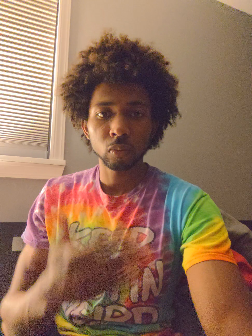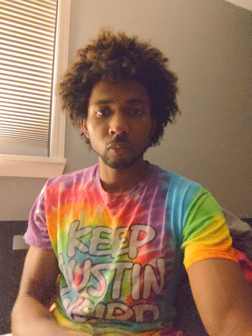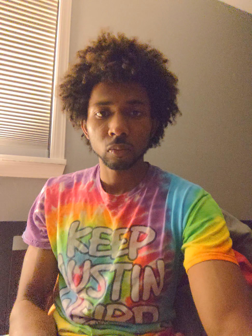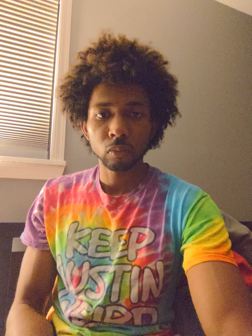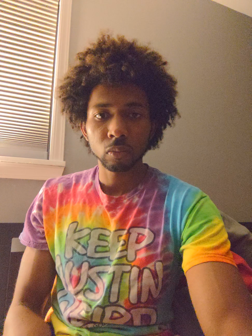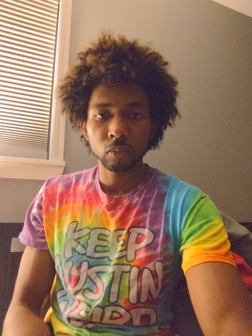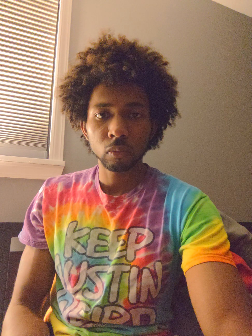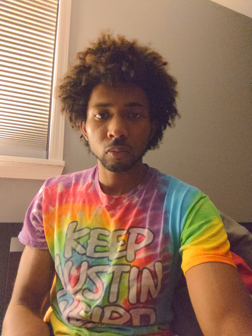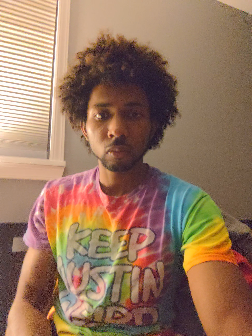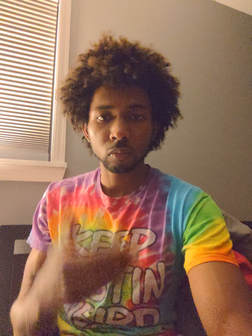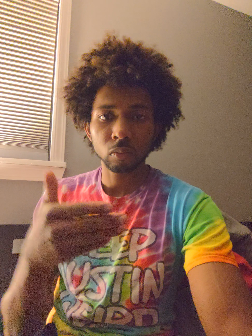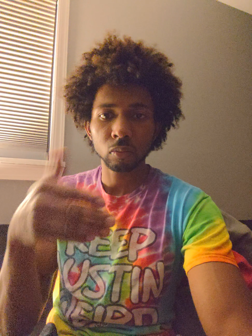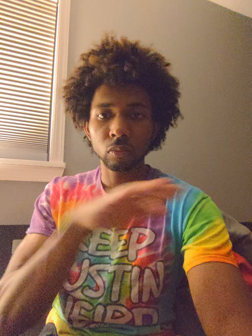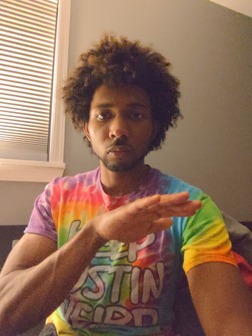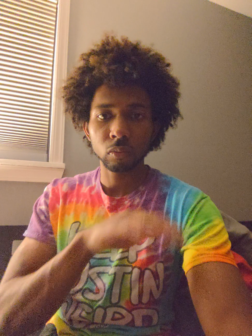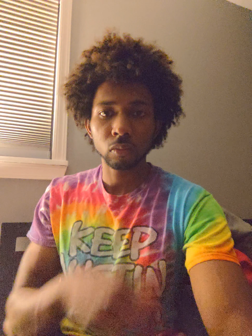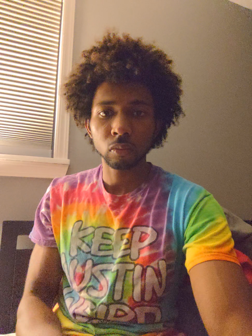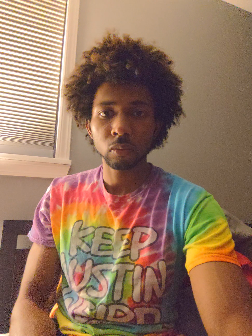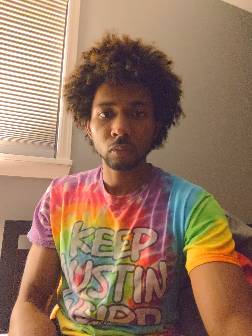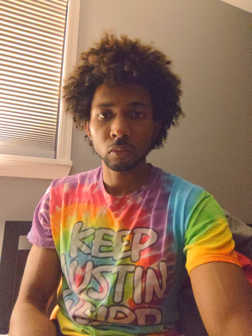cover